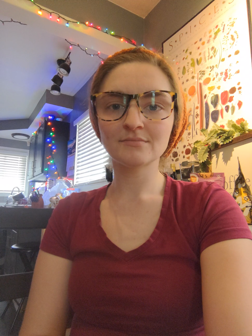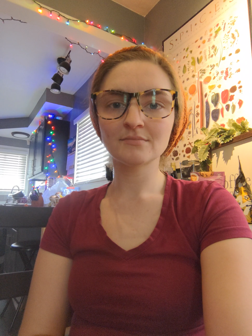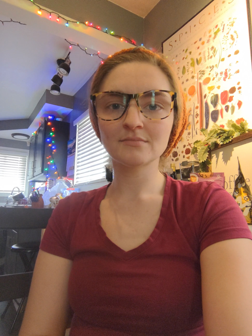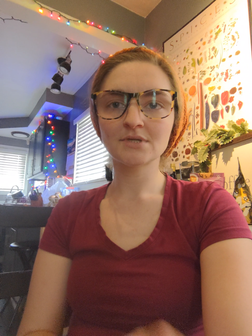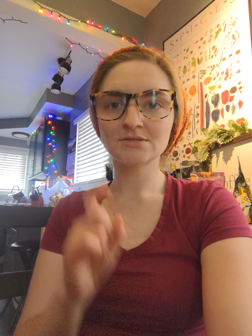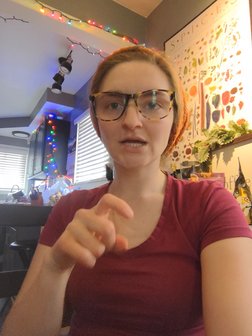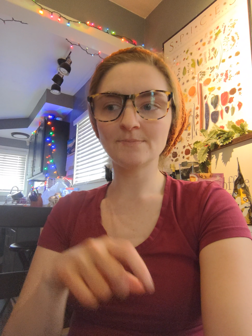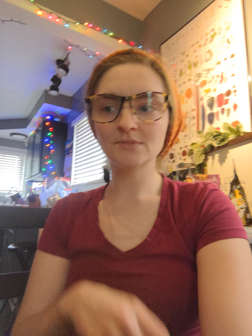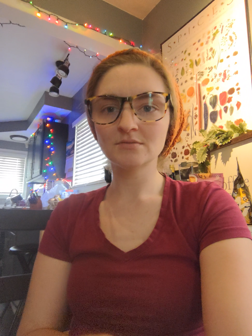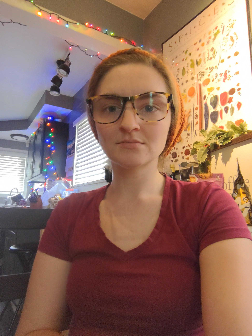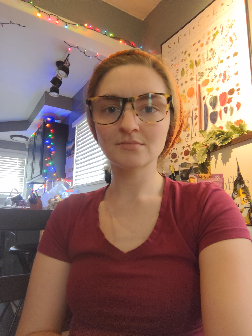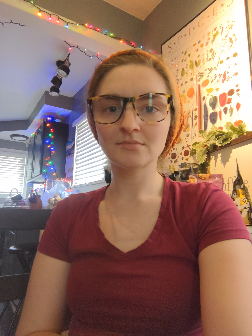time